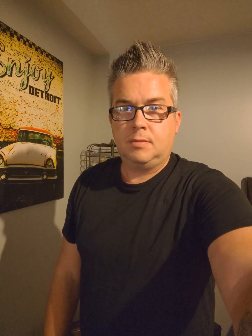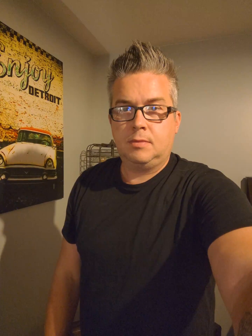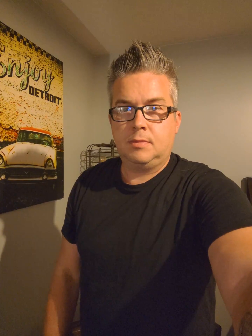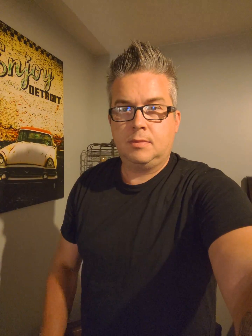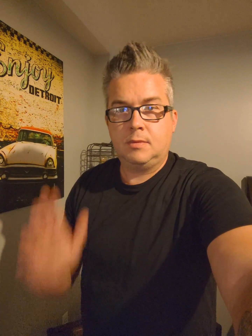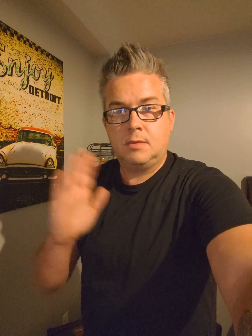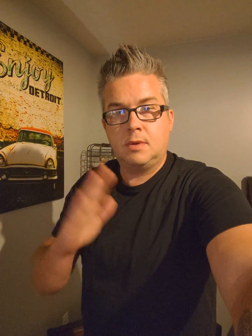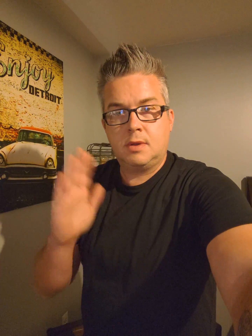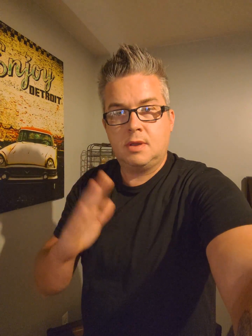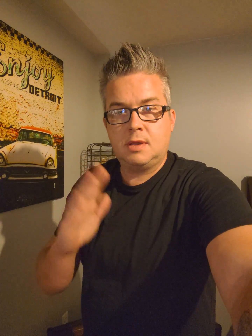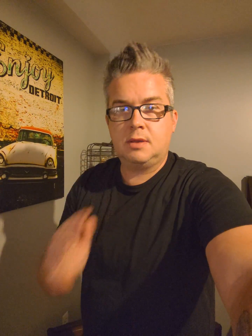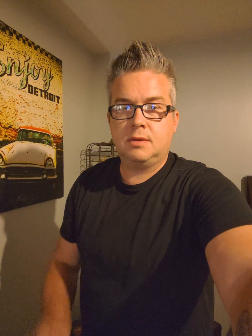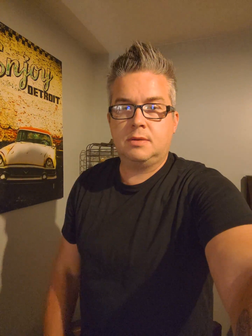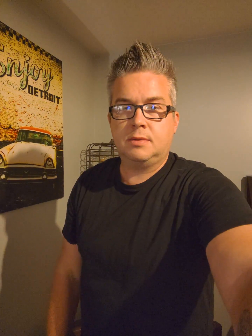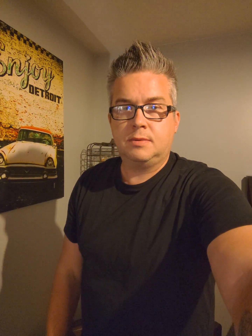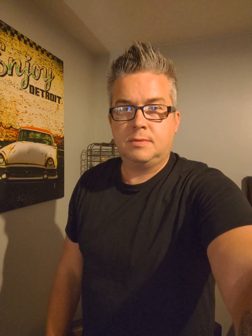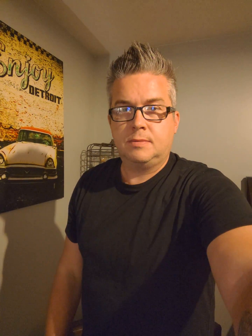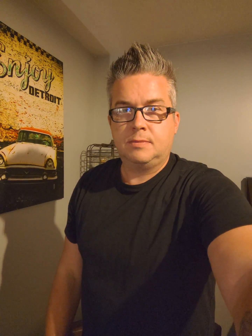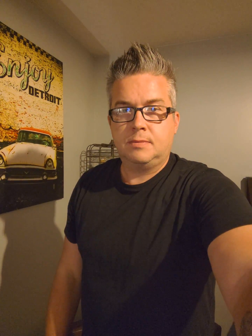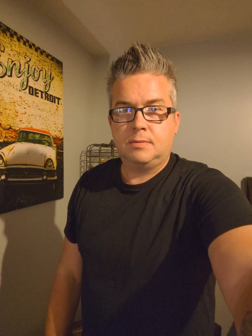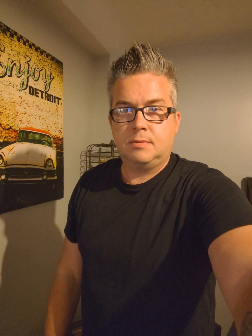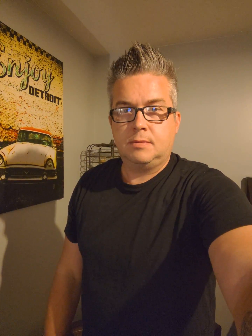clap